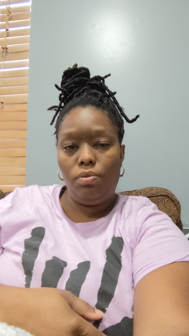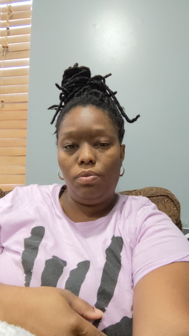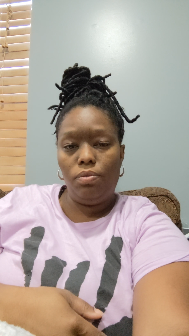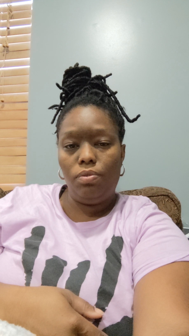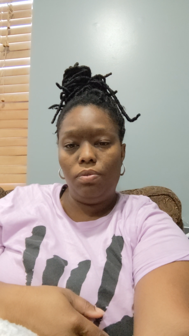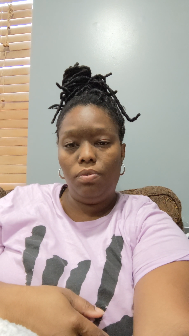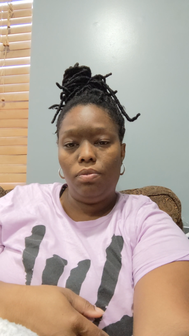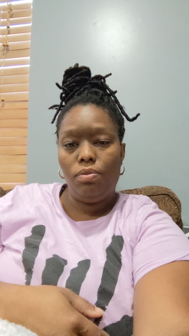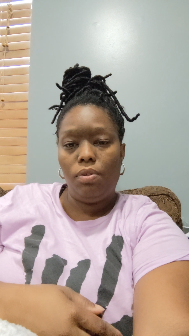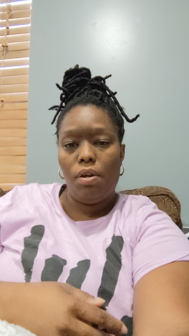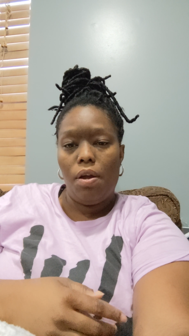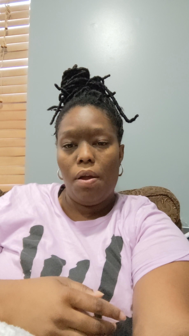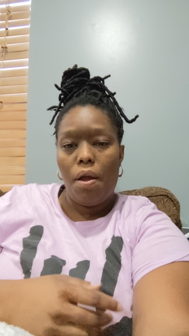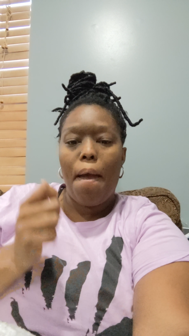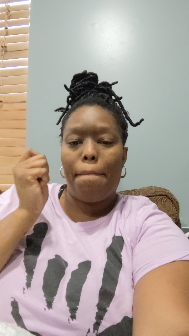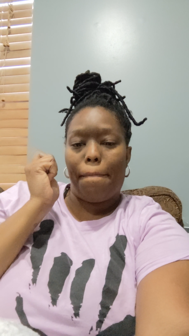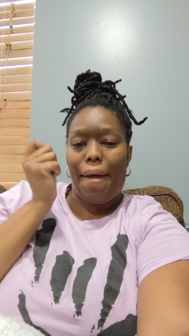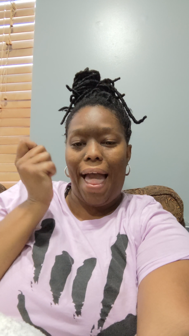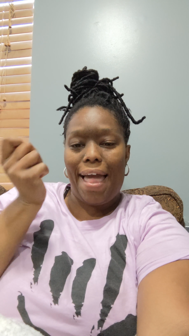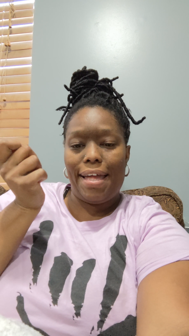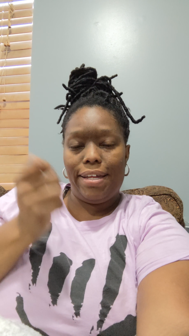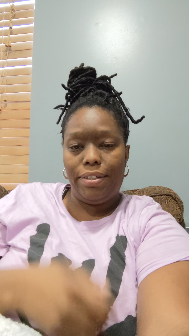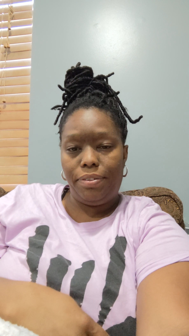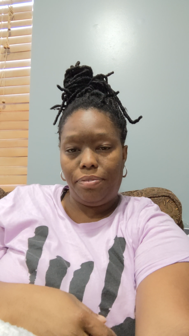bat